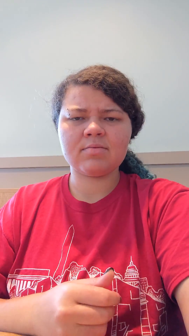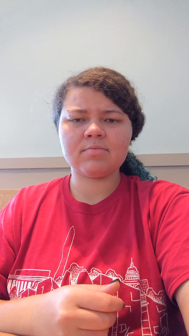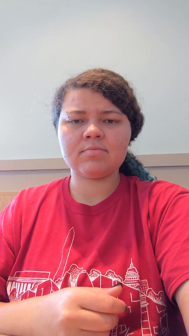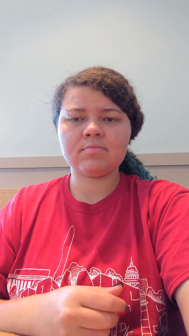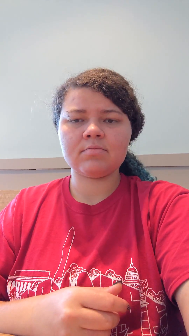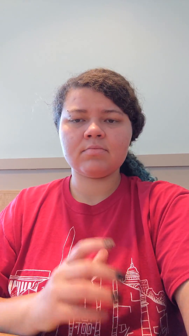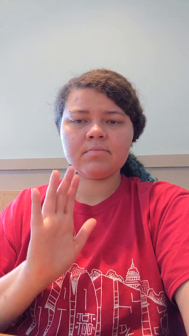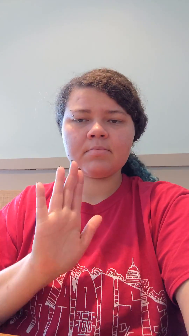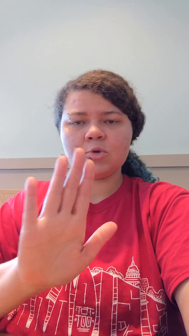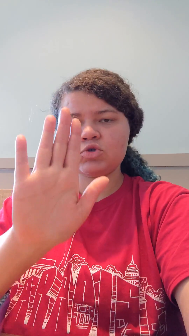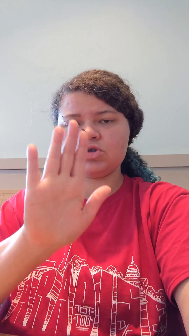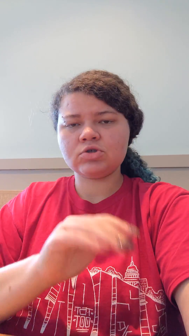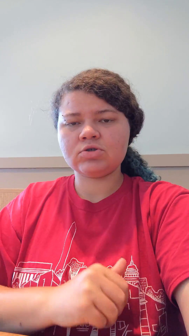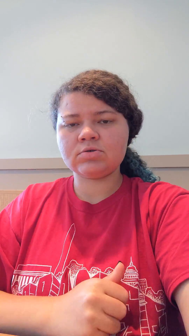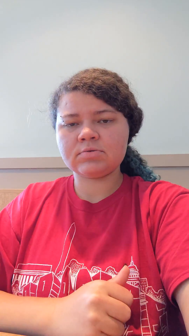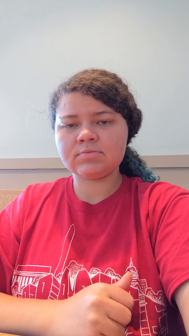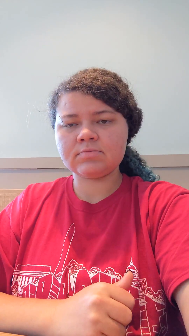push